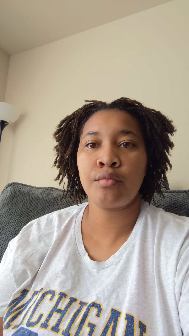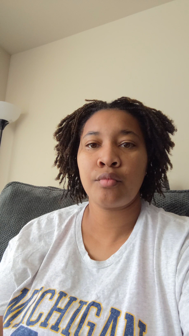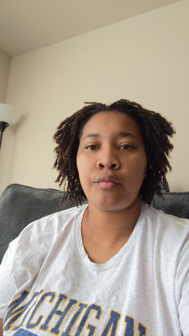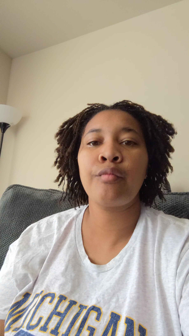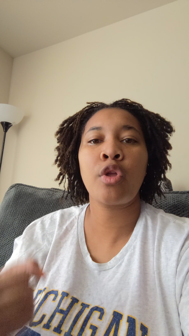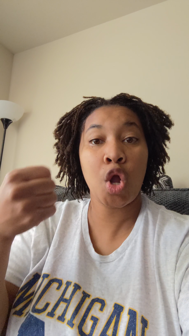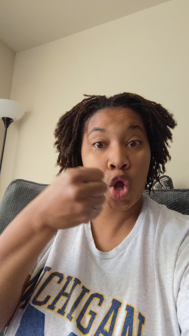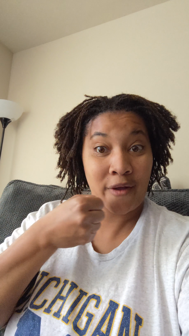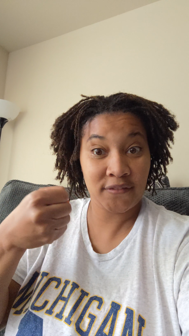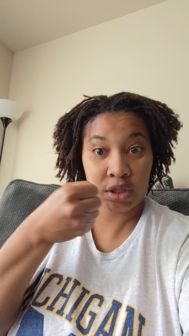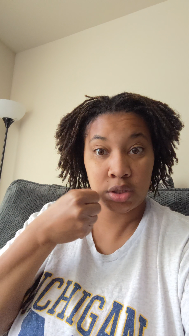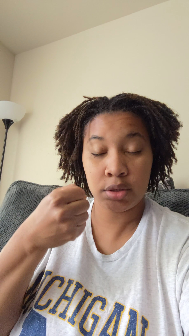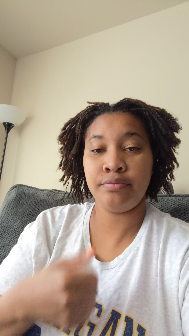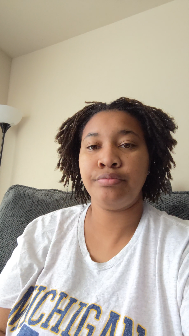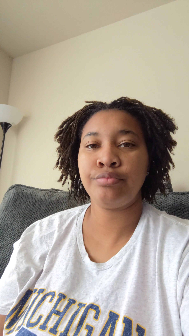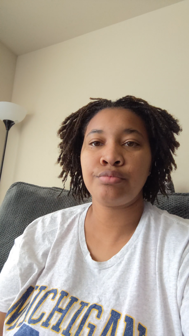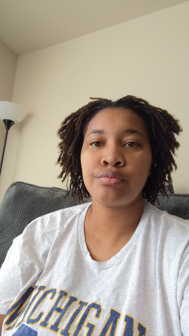coffee